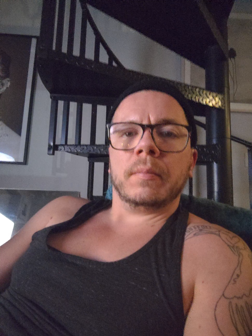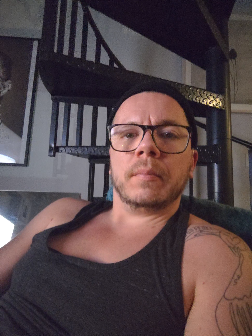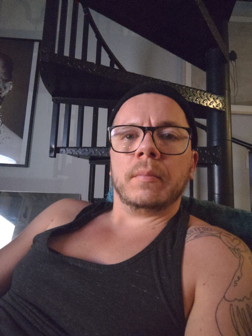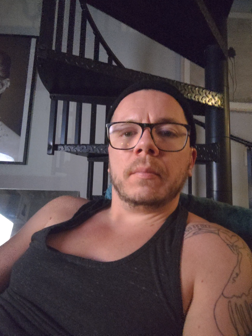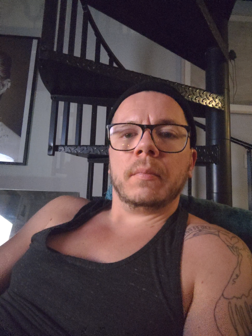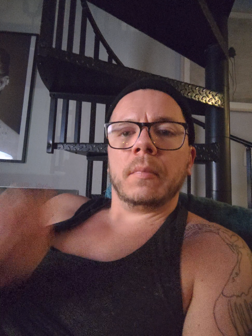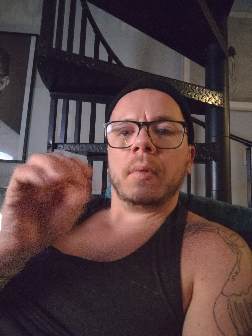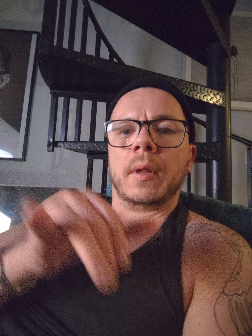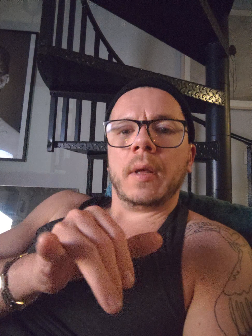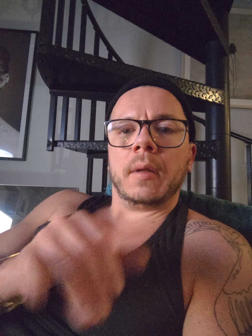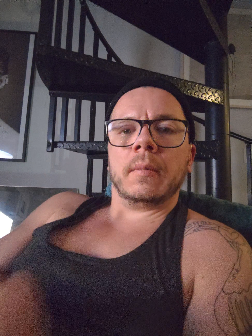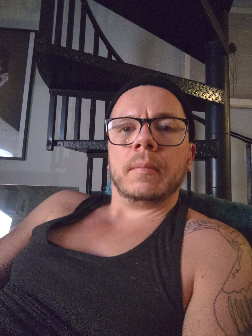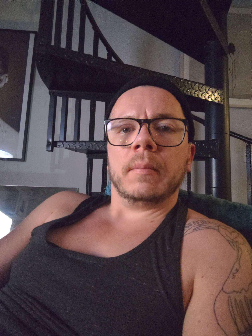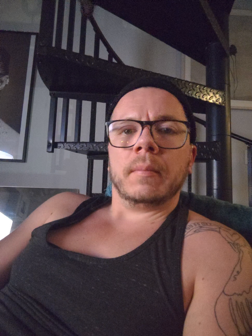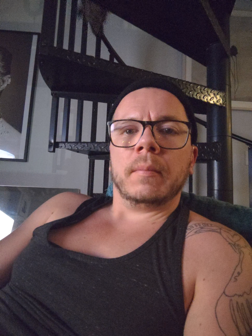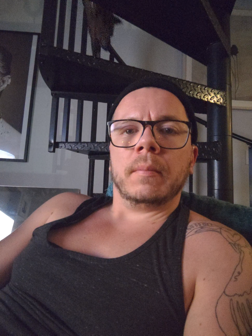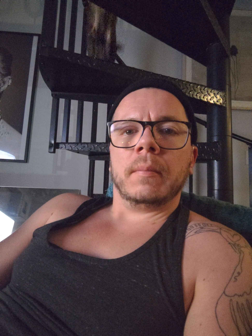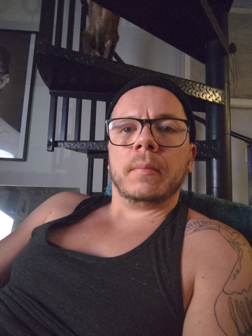that